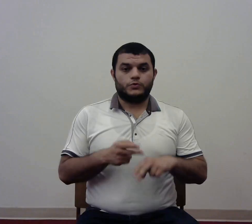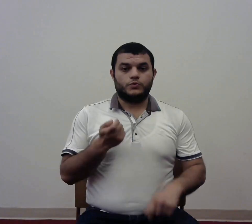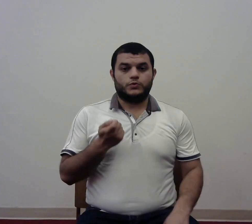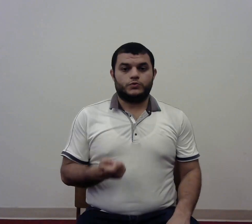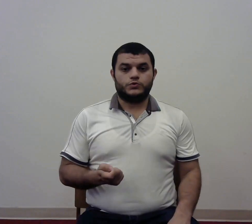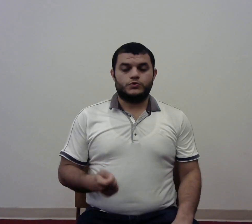ucuzdur